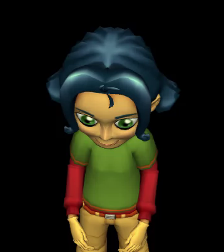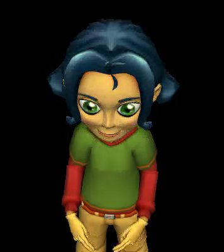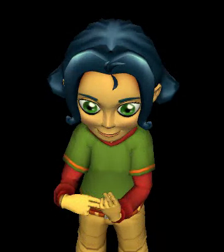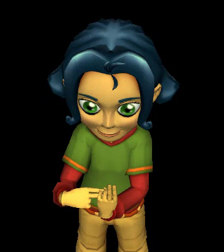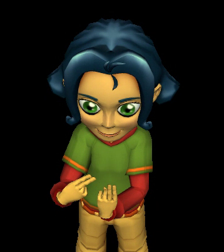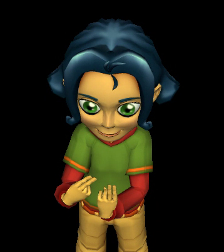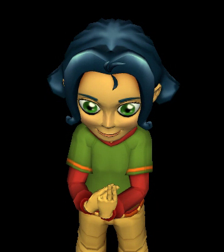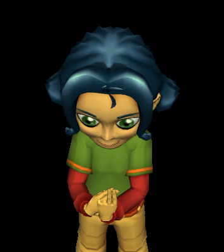يجيب